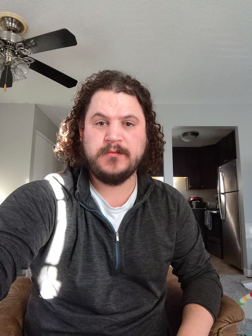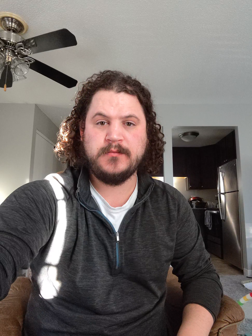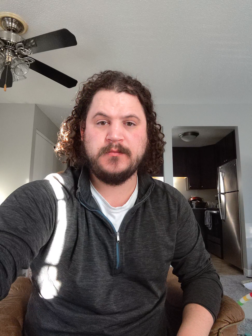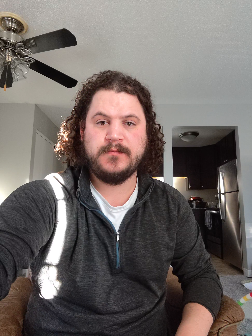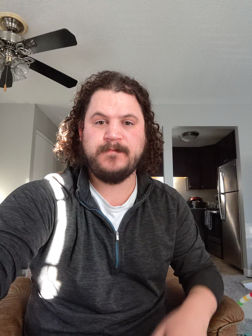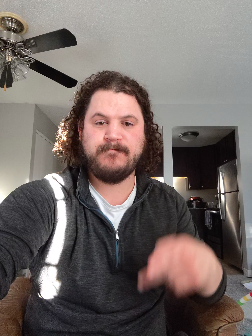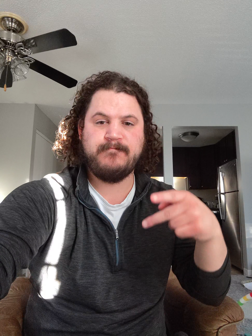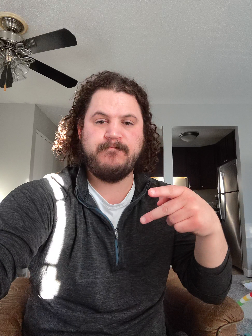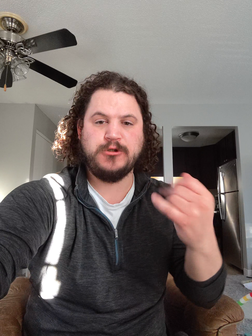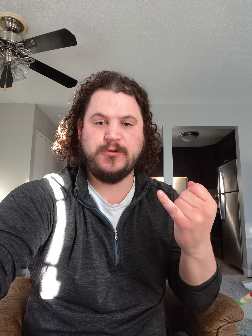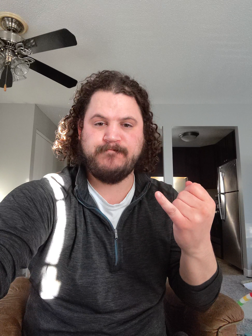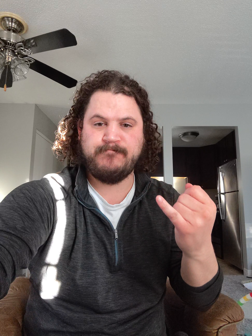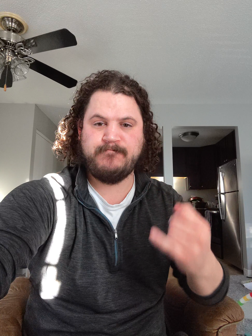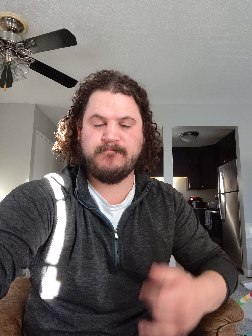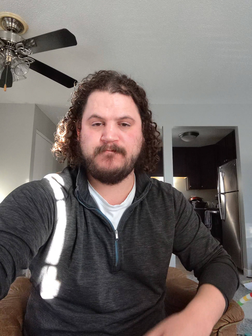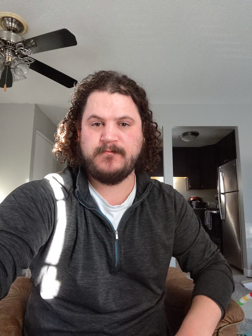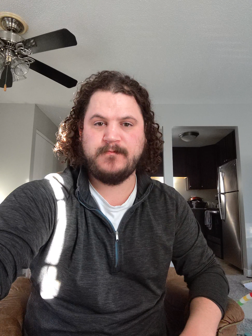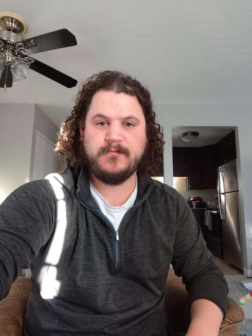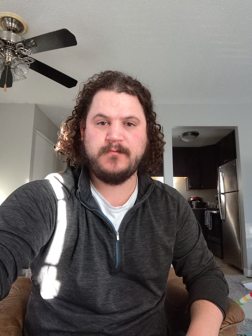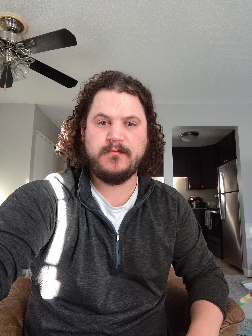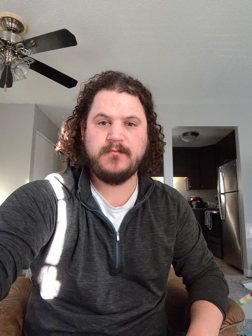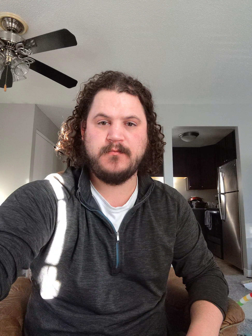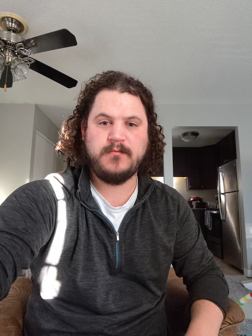pajamas